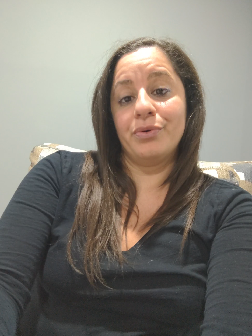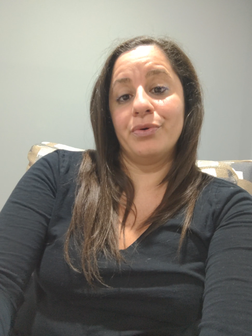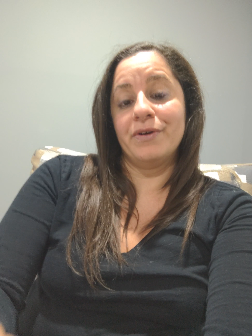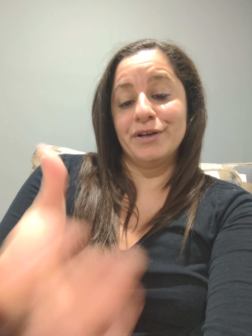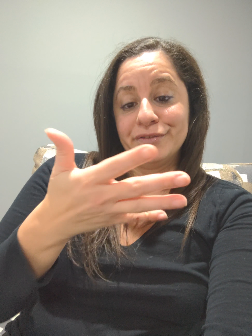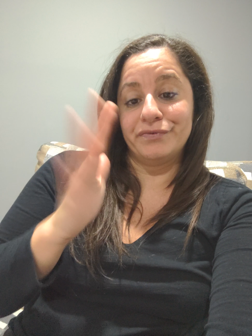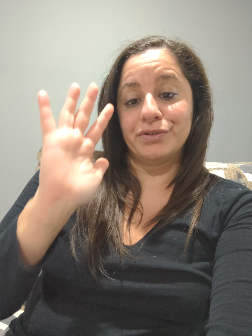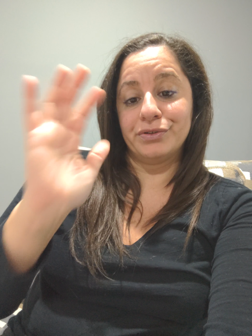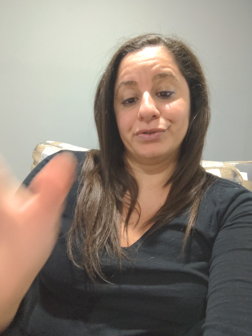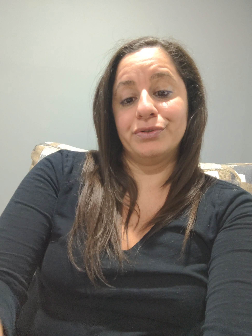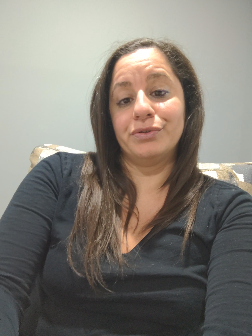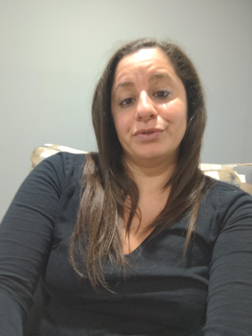finish